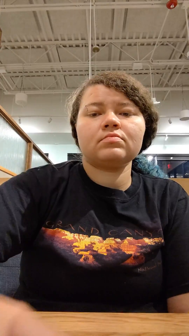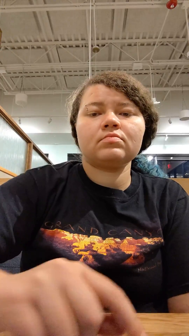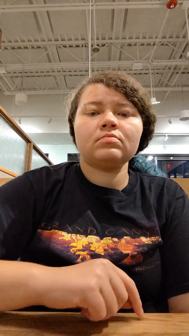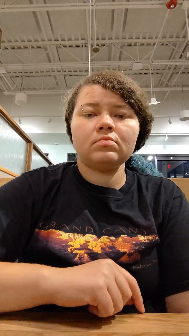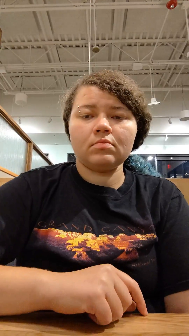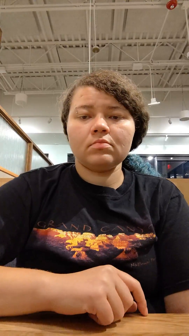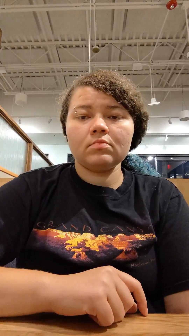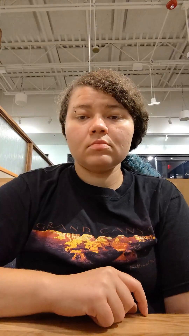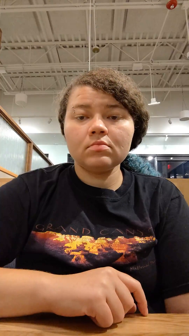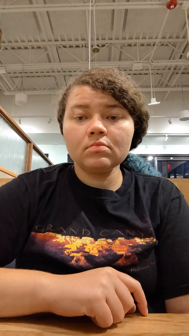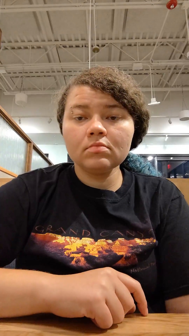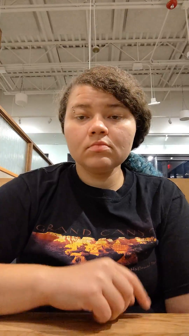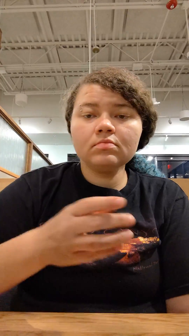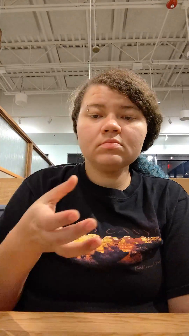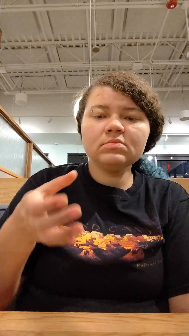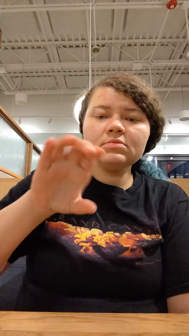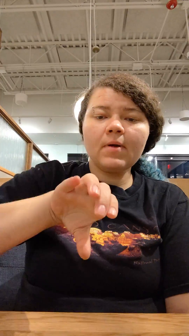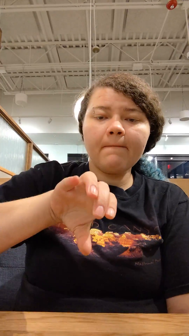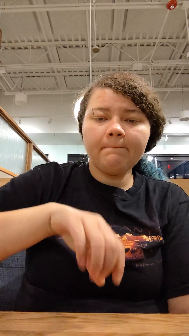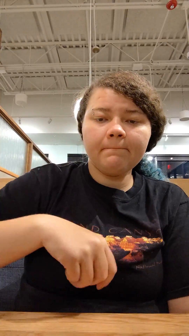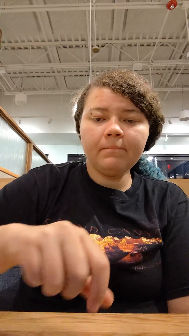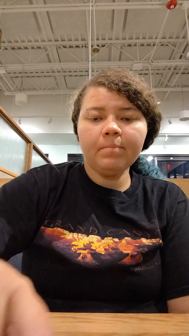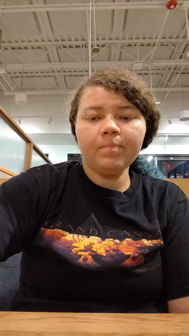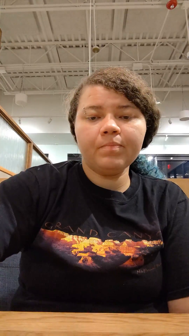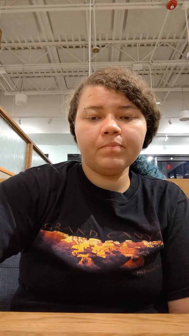dump